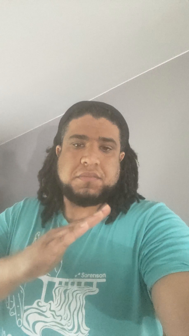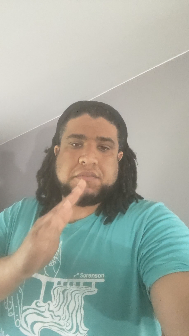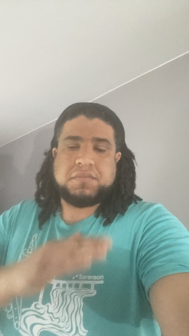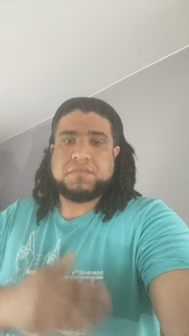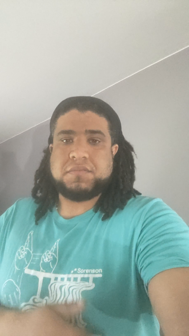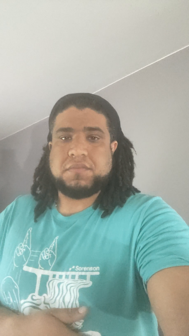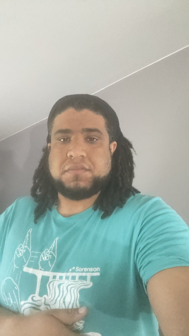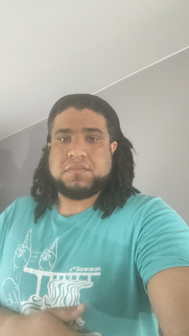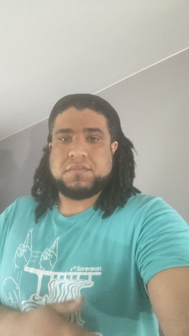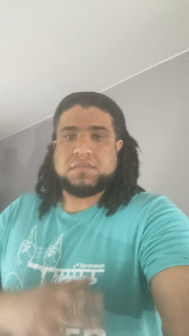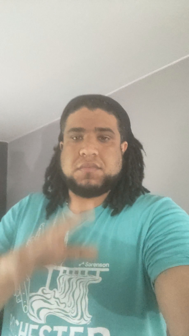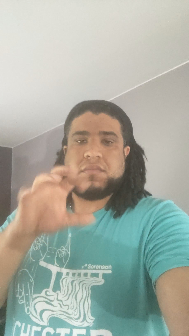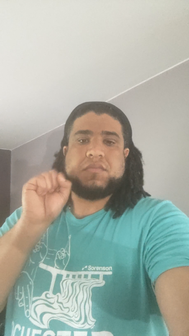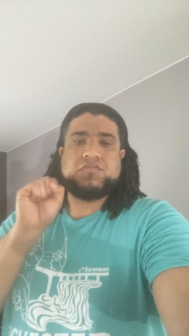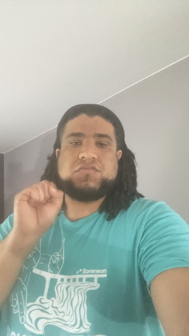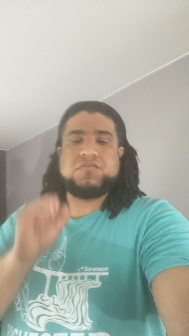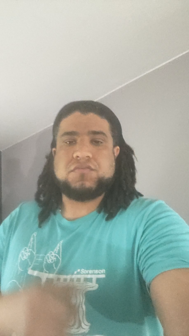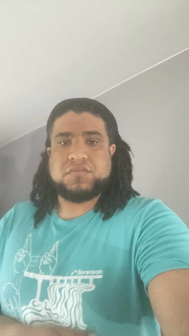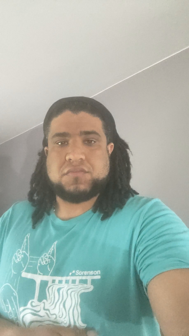catch